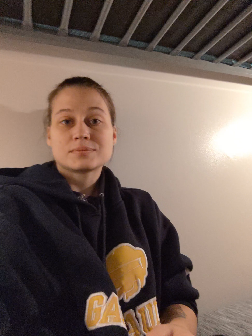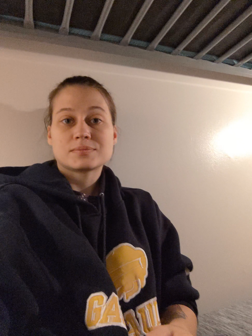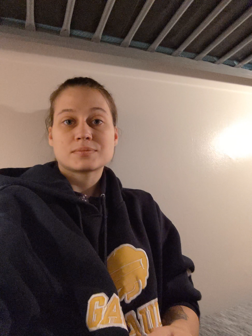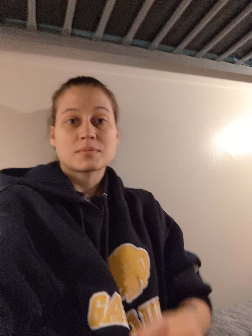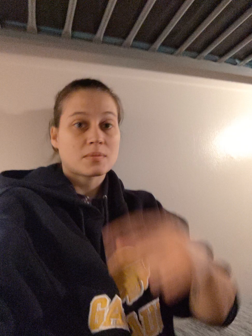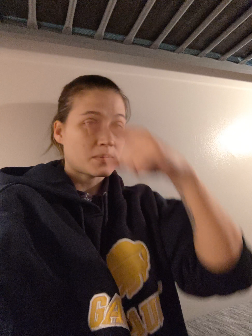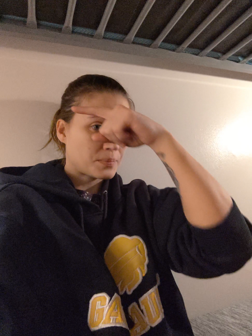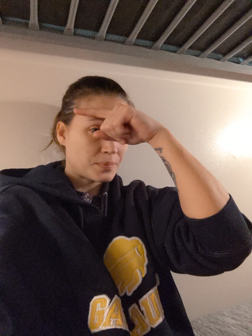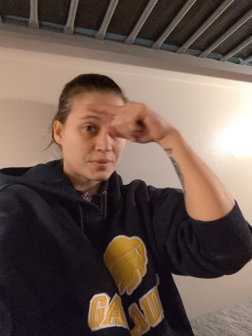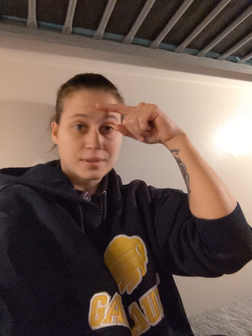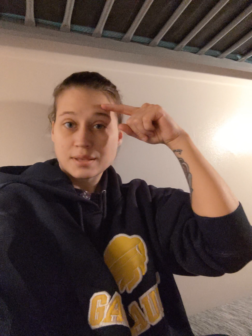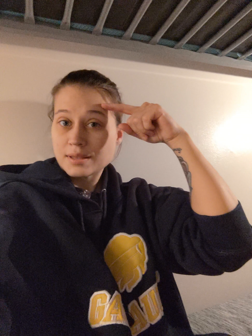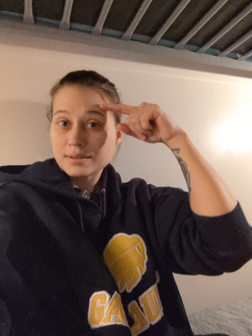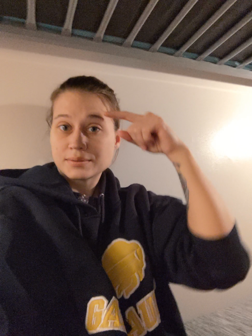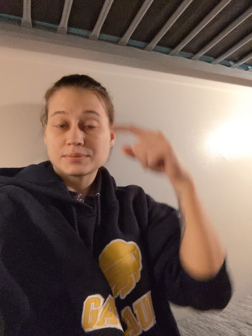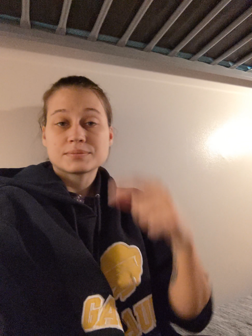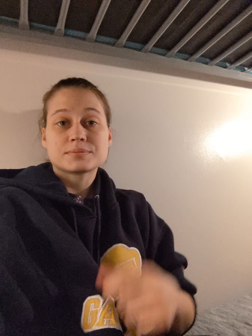black